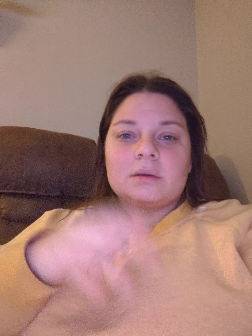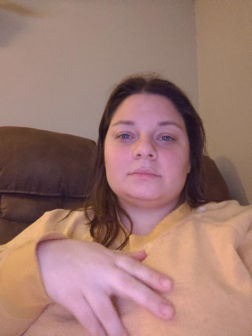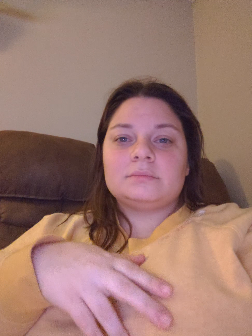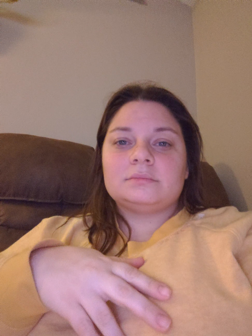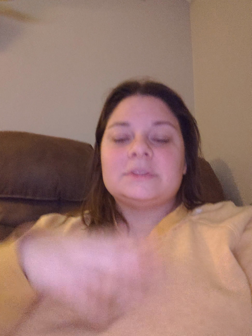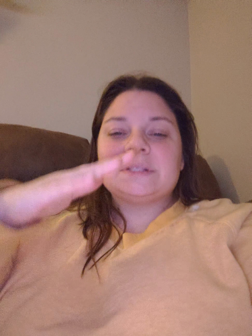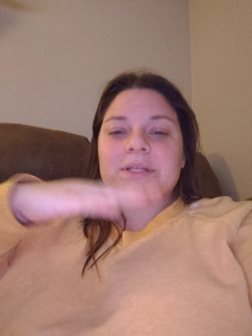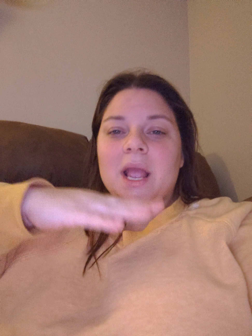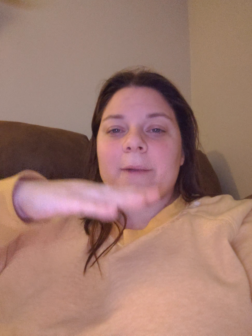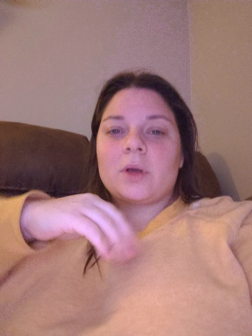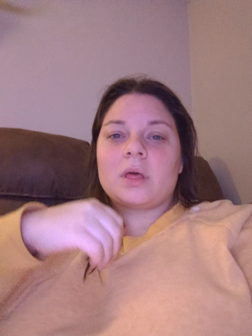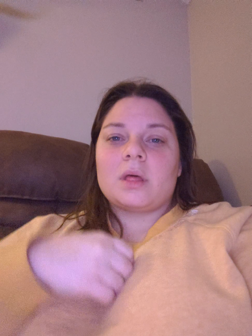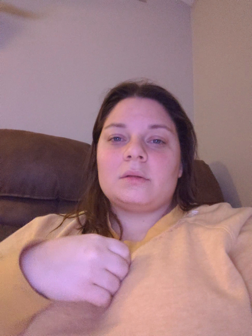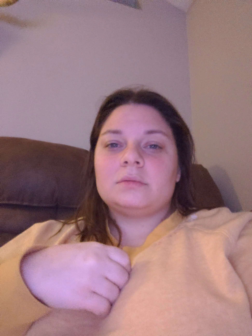table